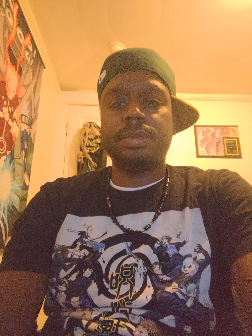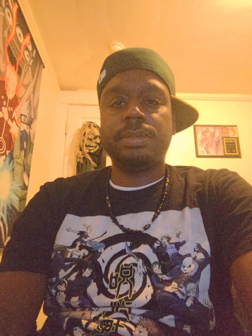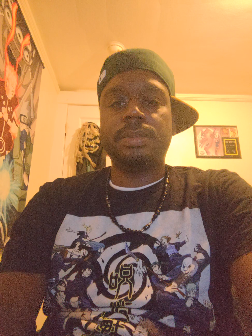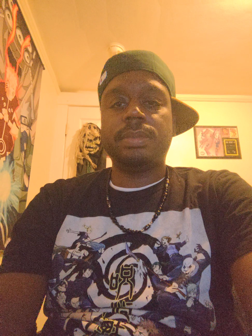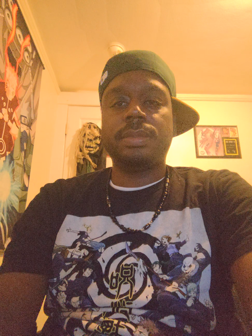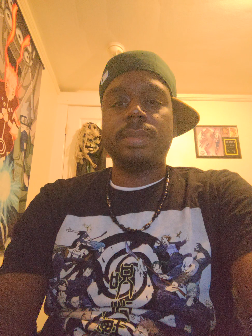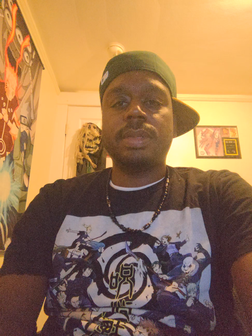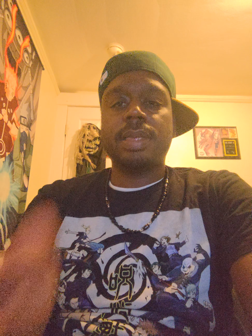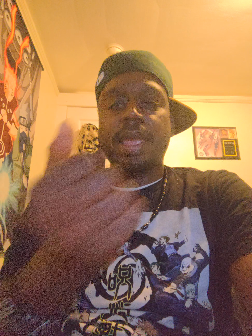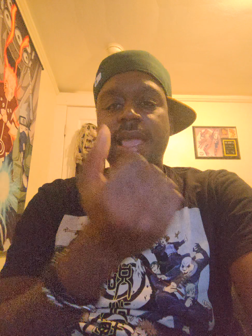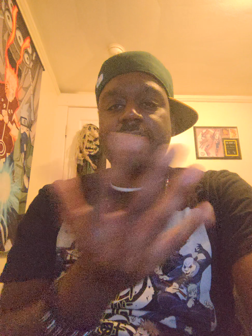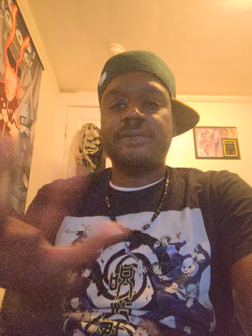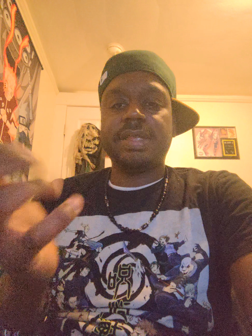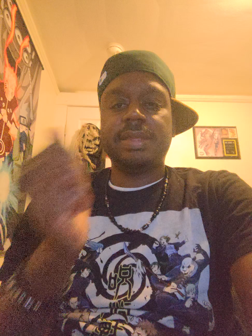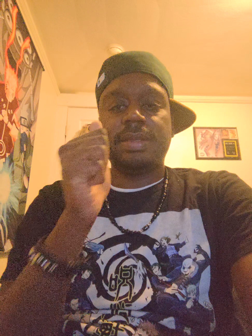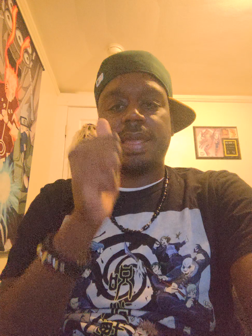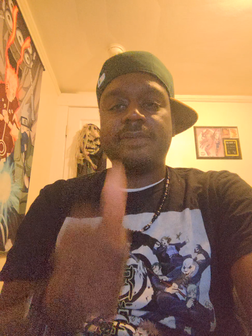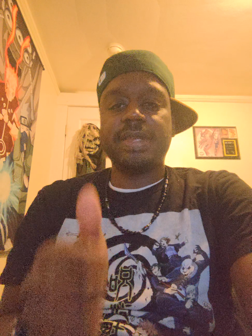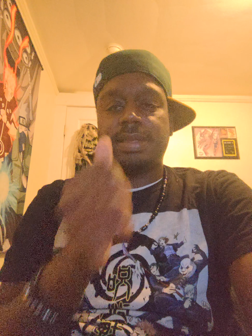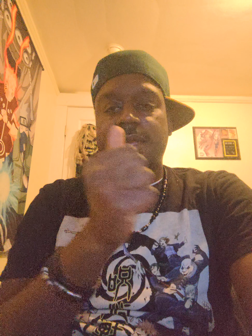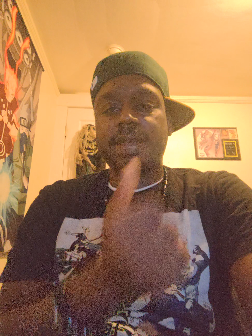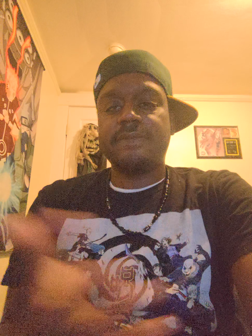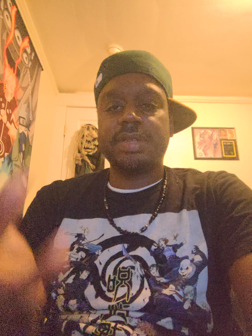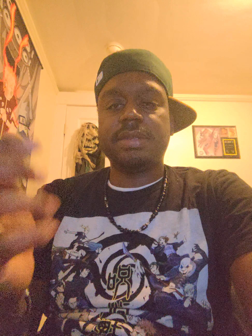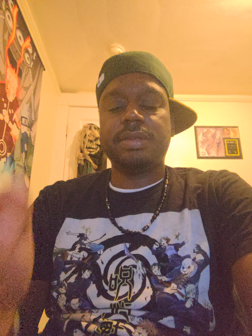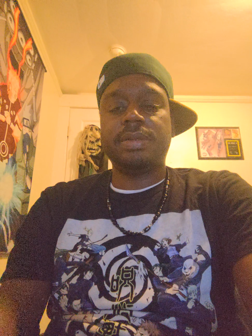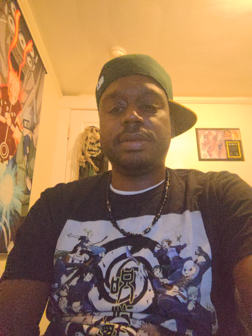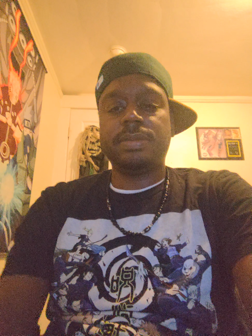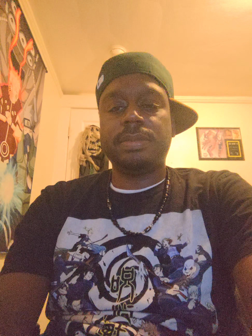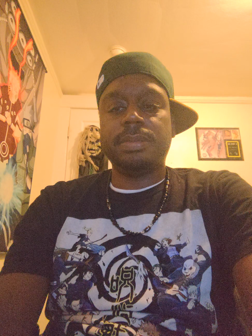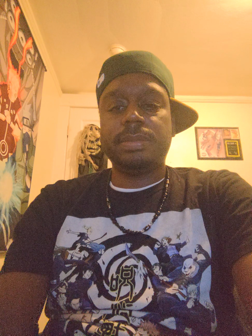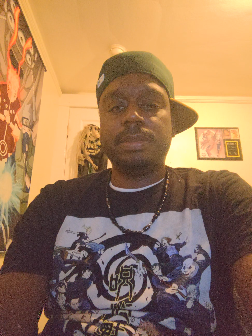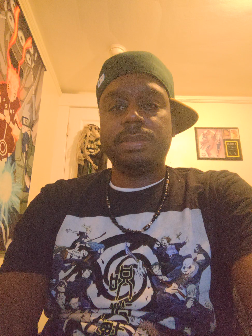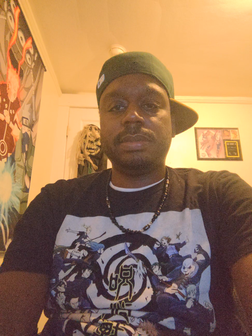every